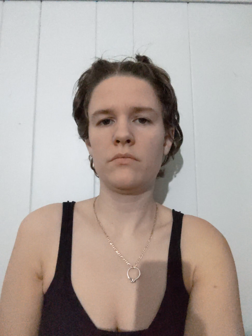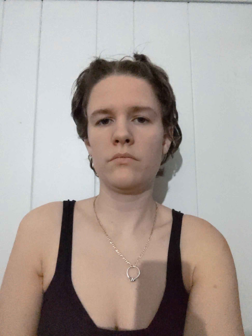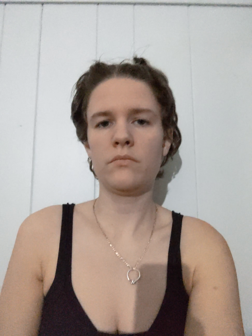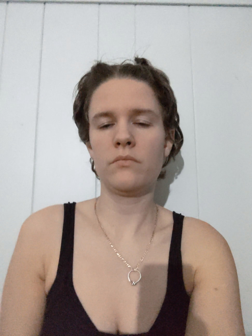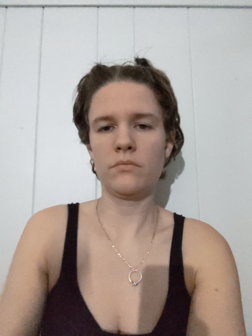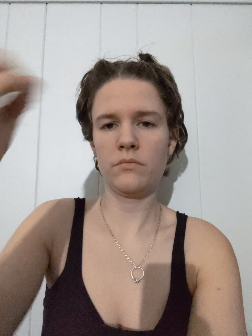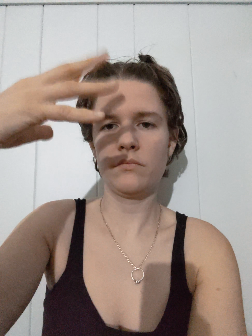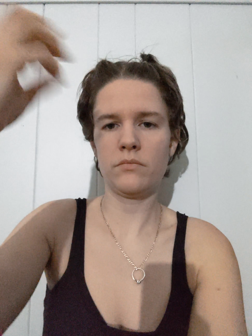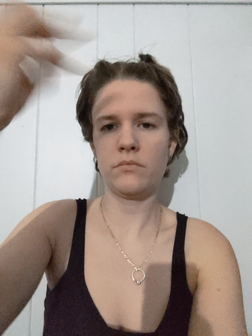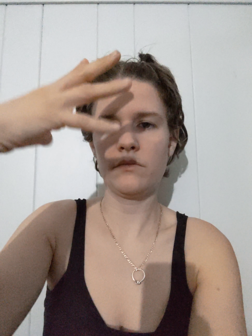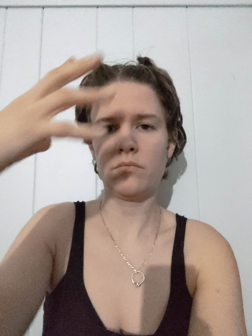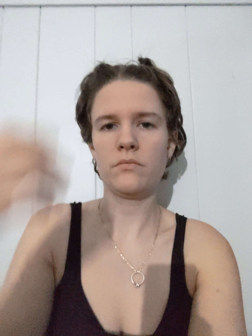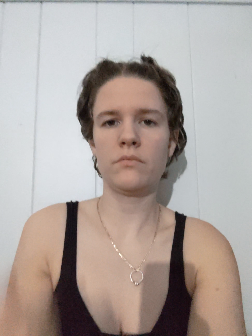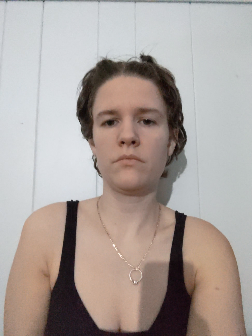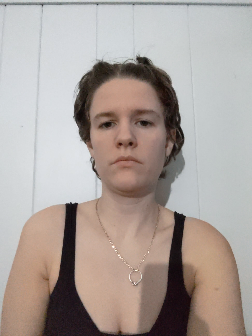shower